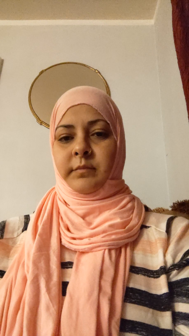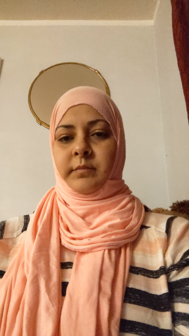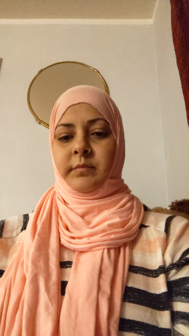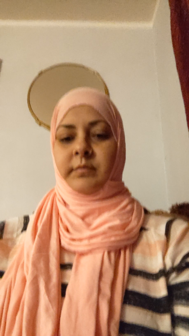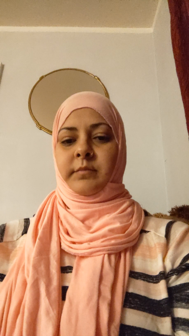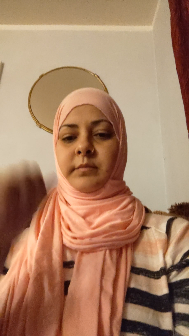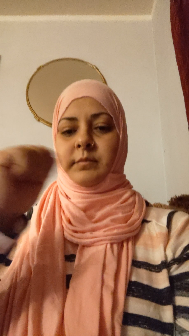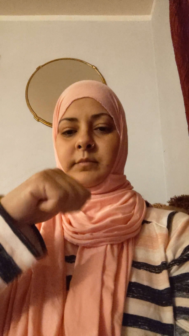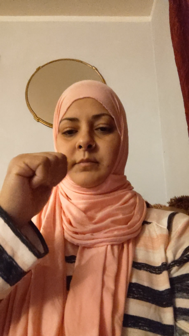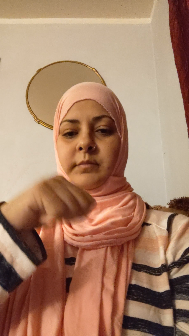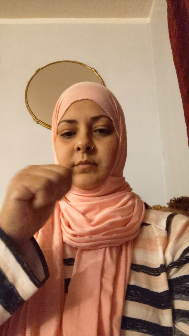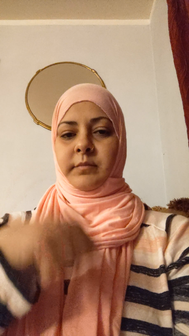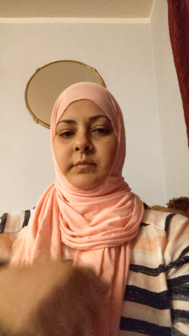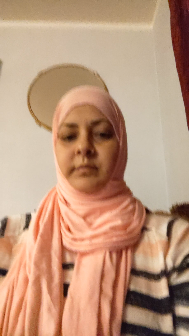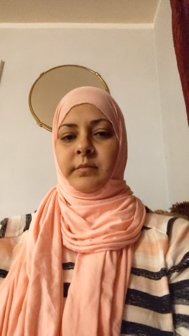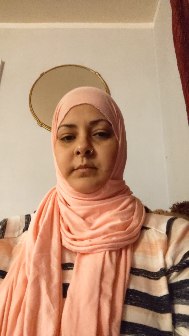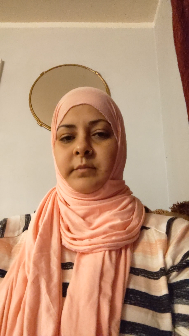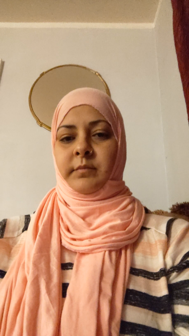rock